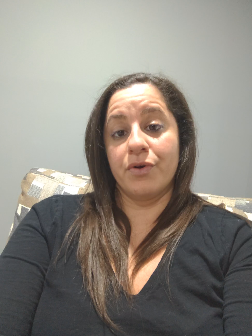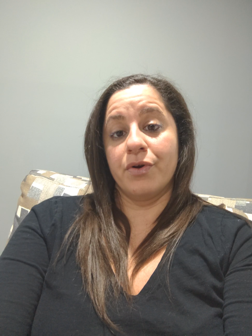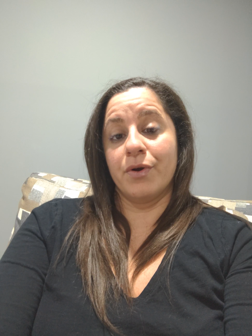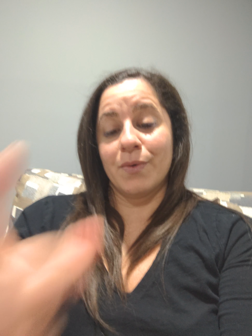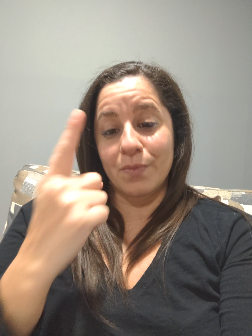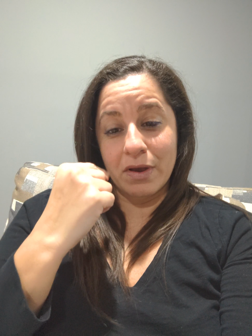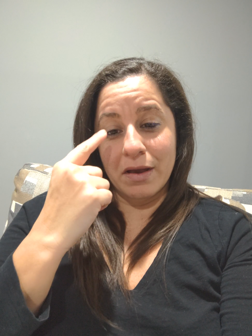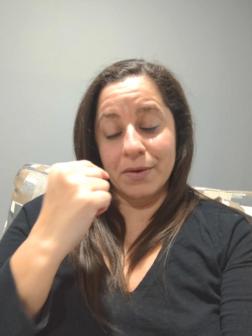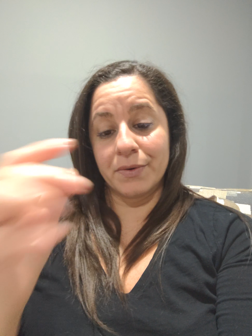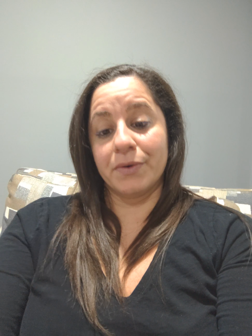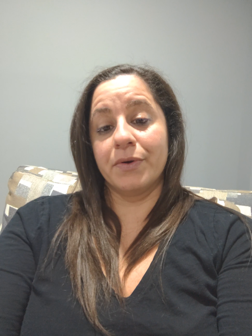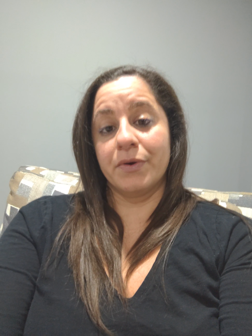cry